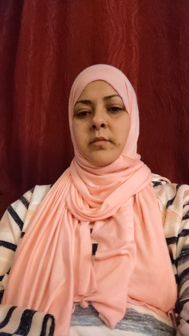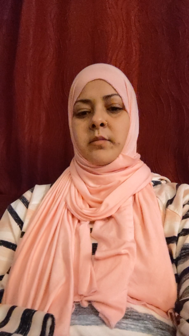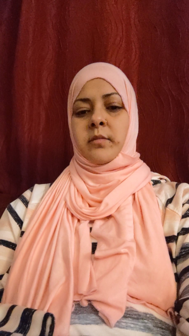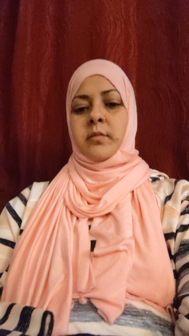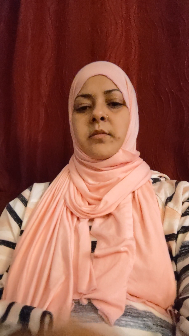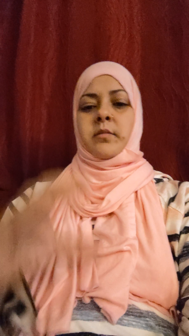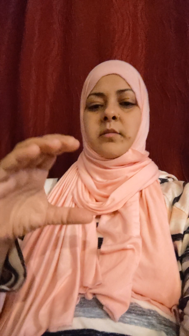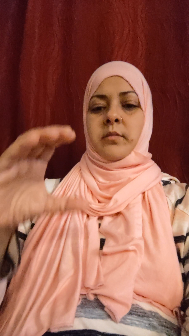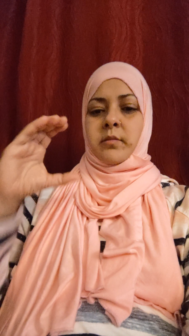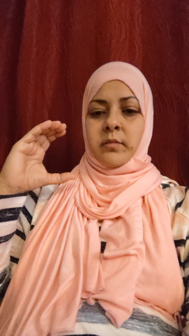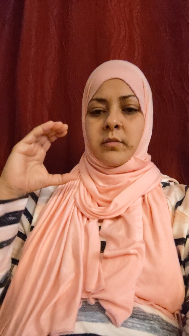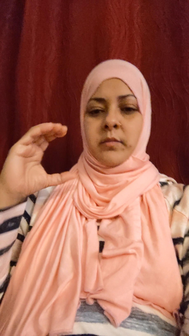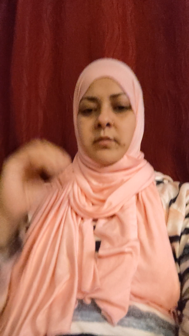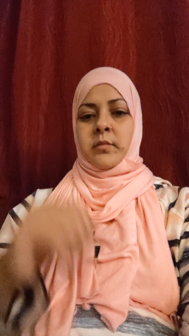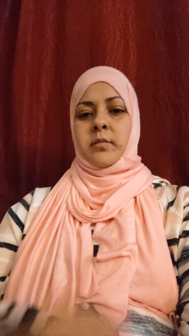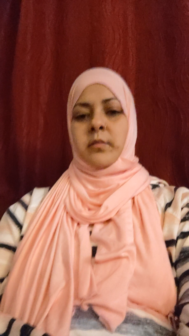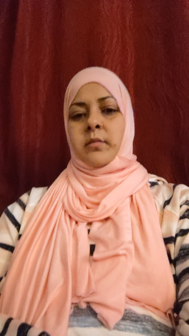bus